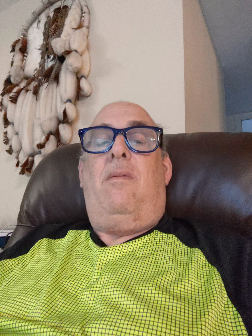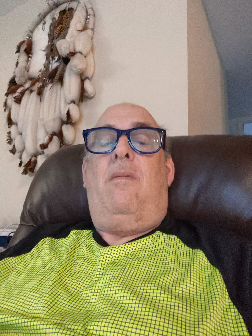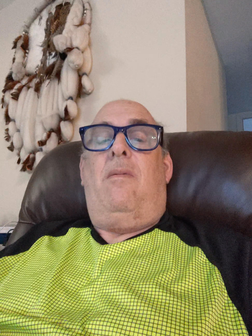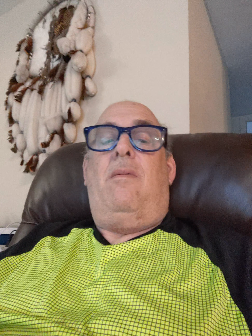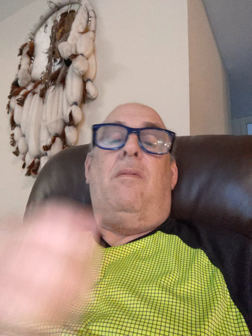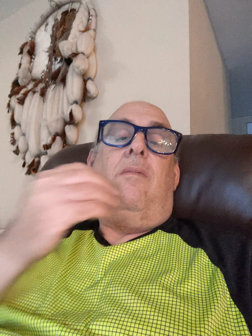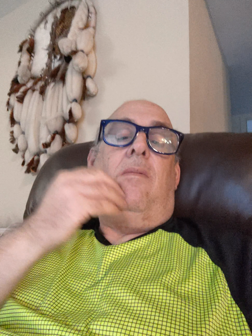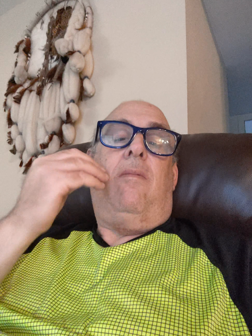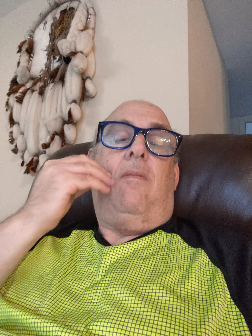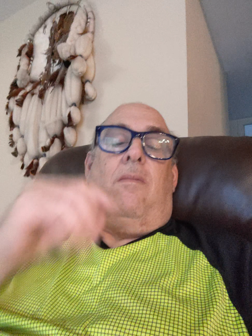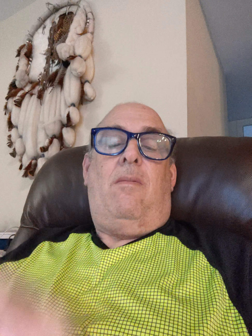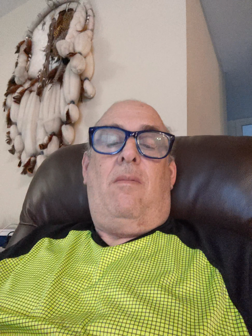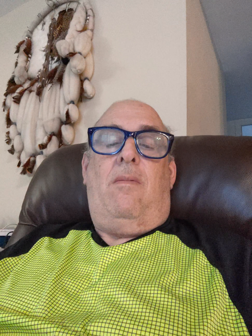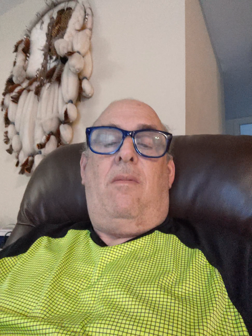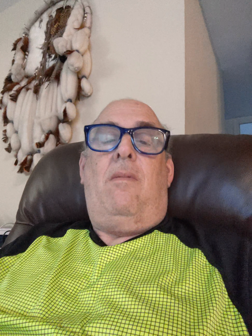home